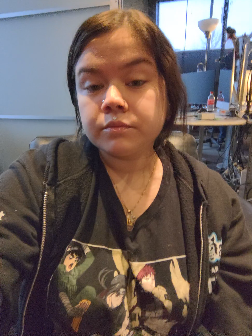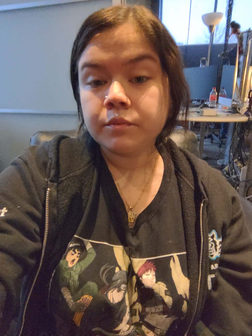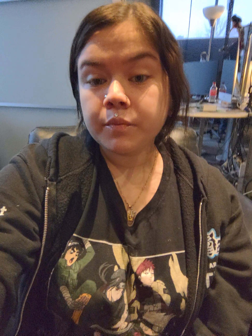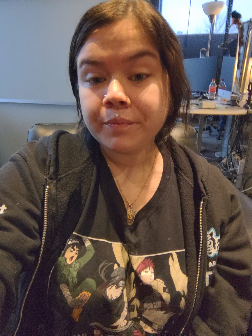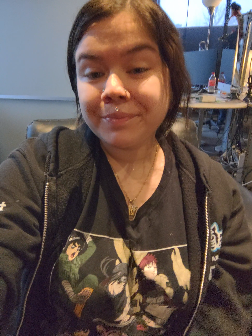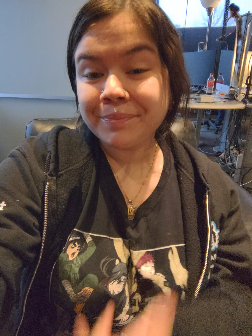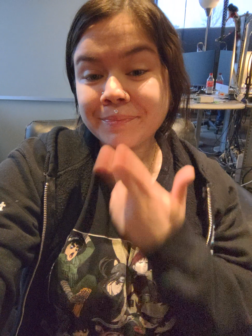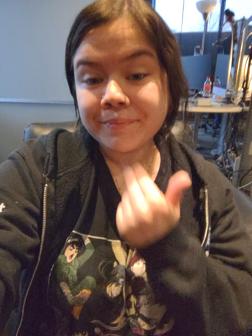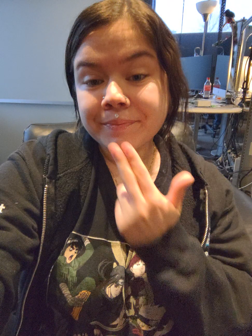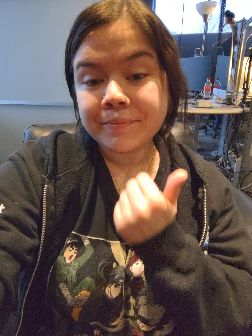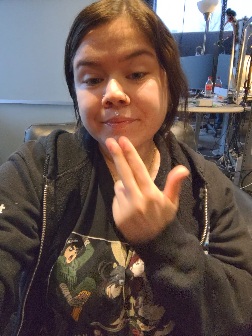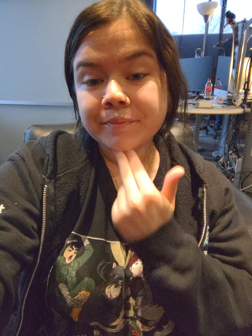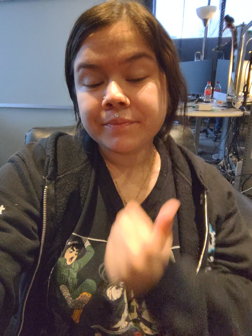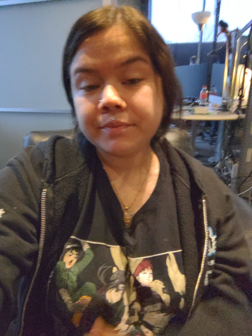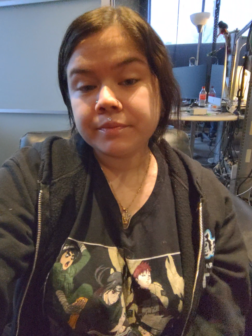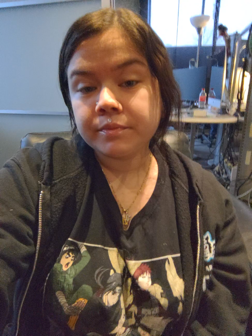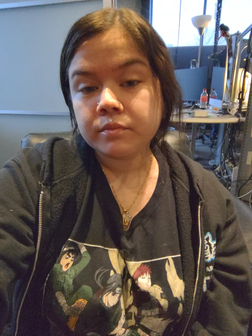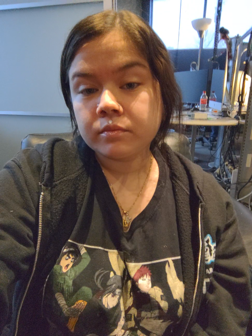cute